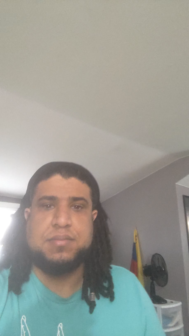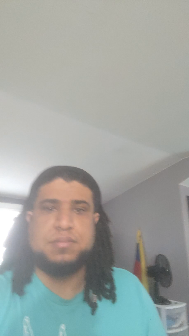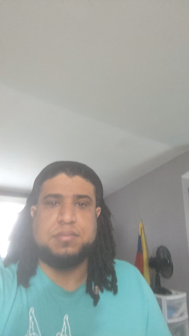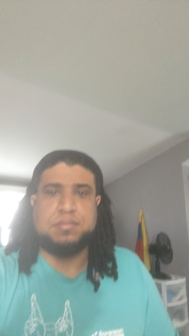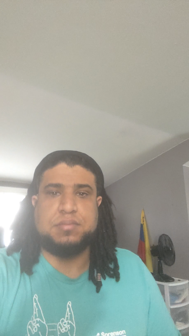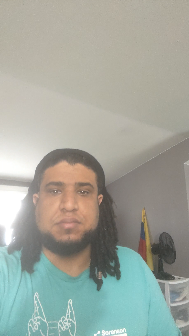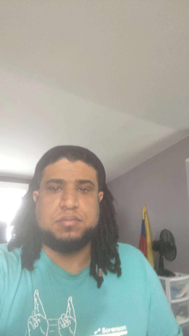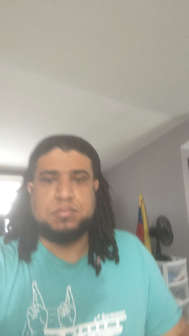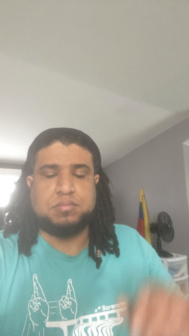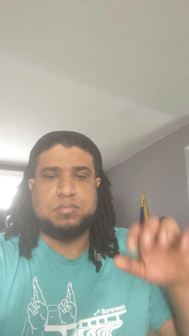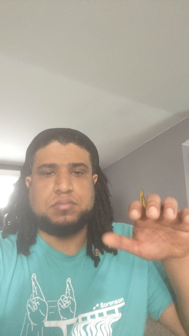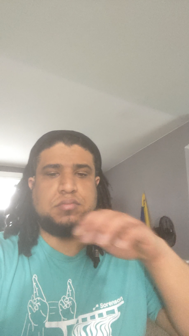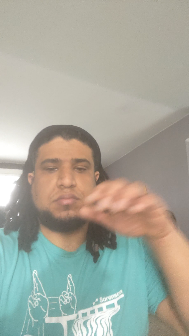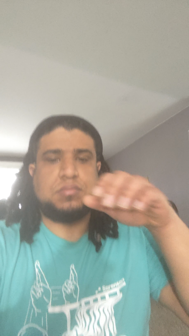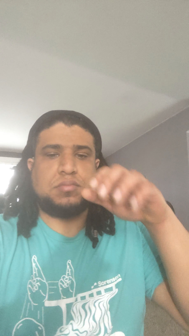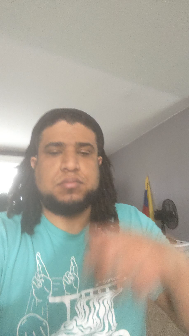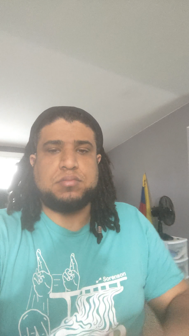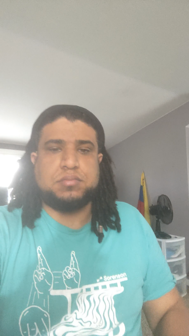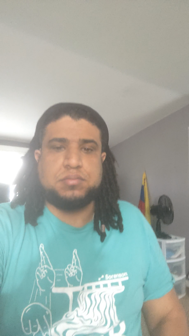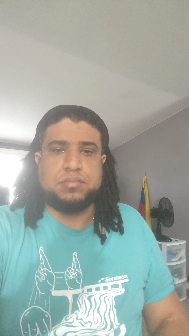does